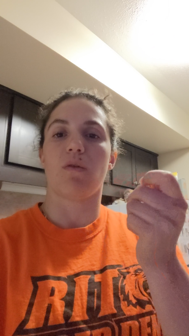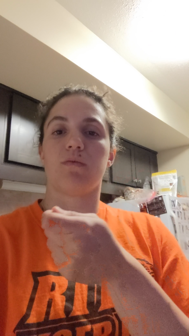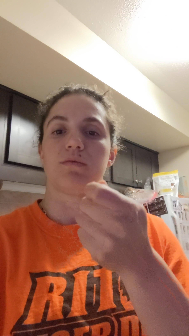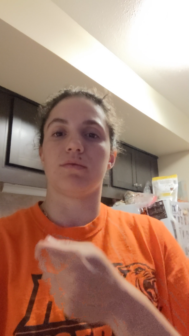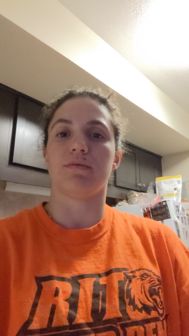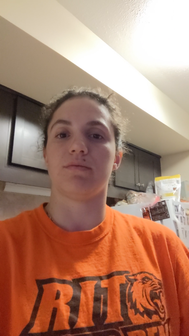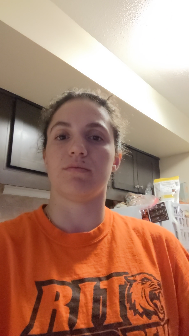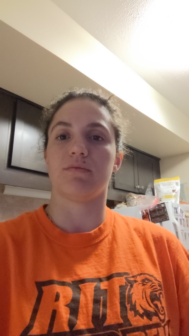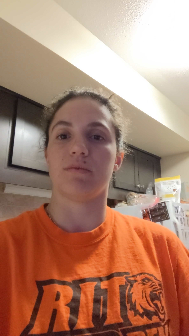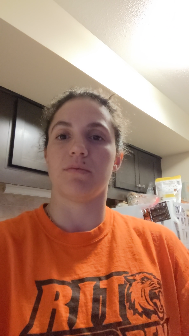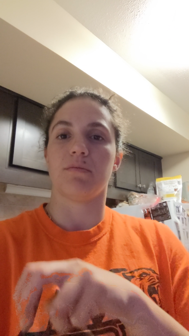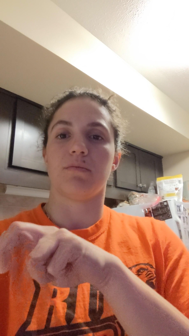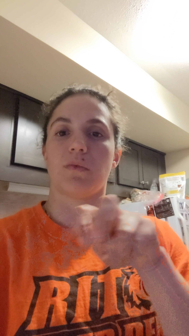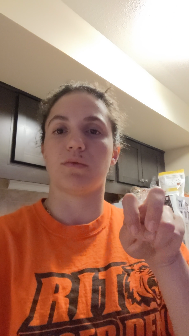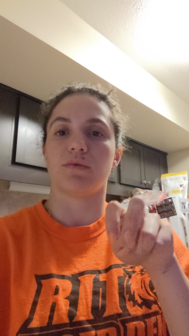porch